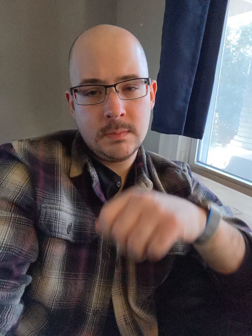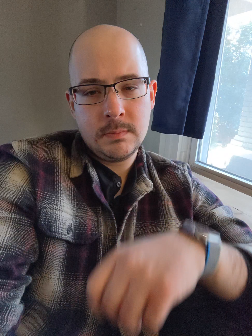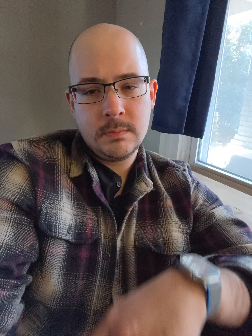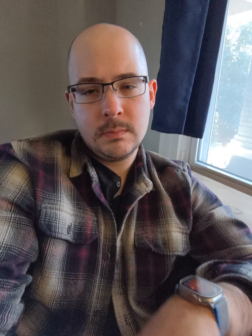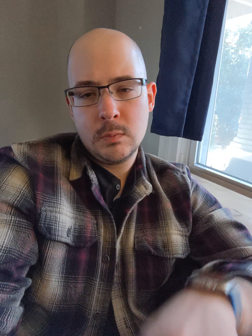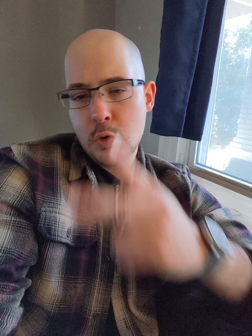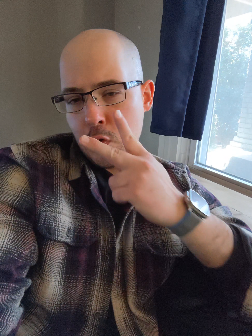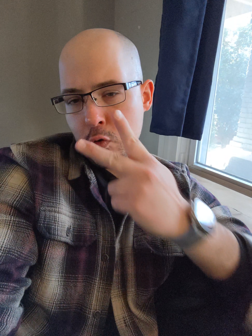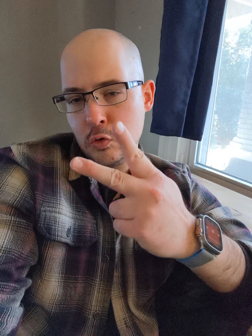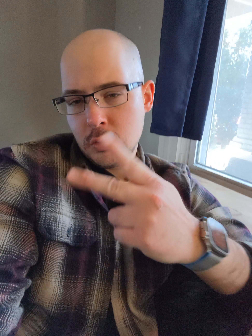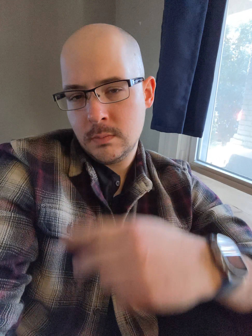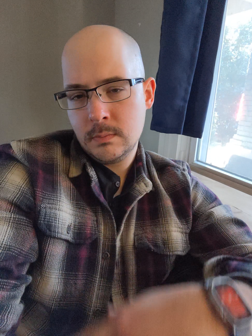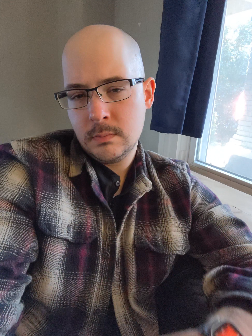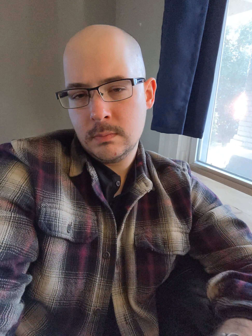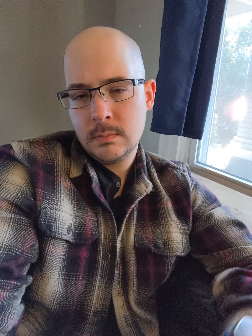look